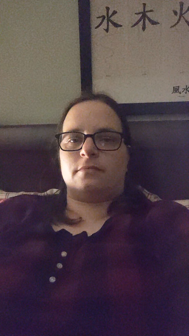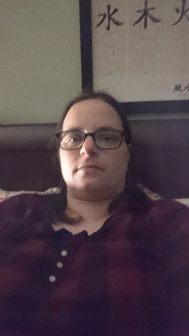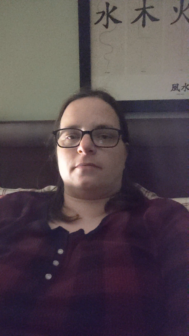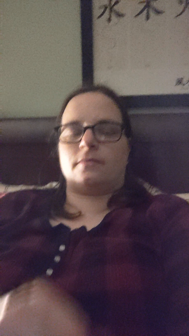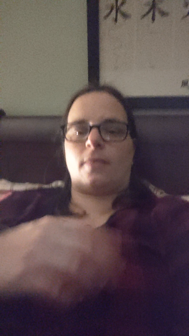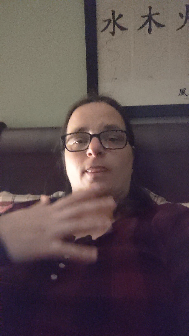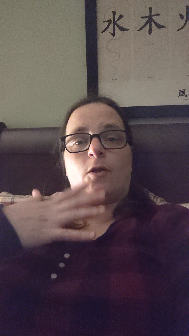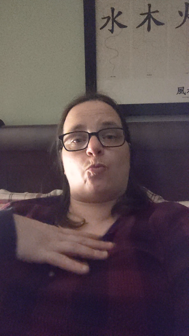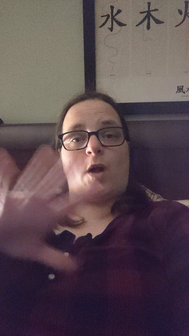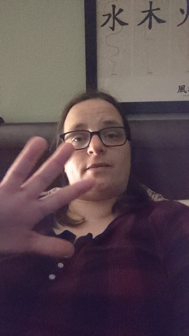dress